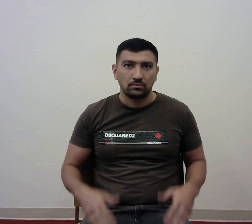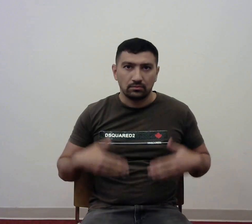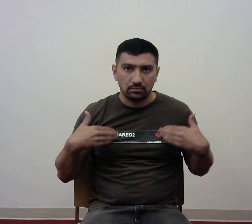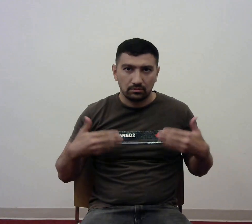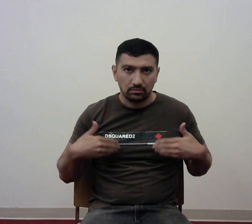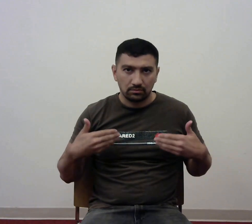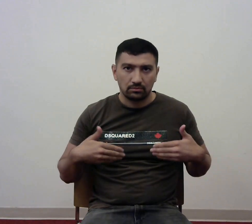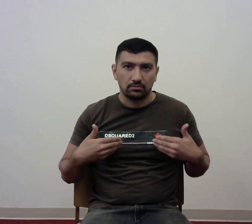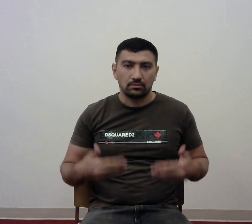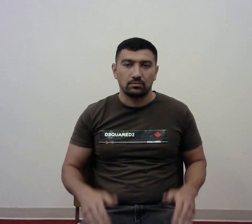salam